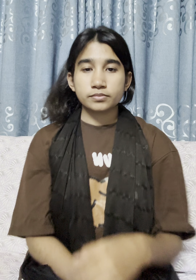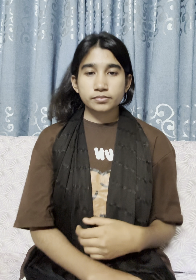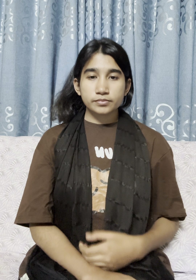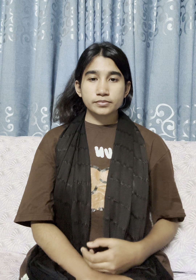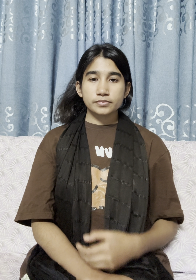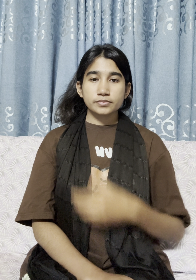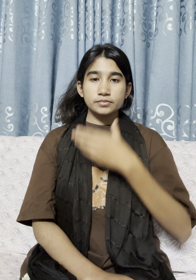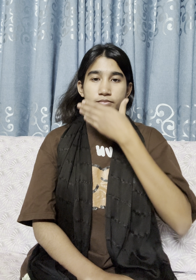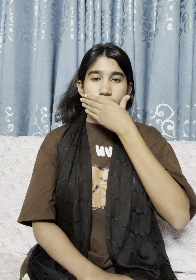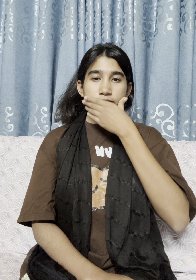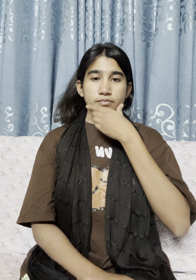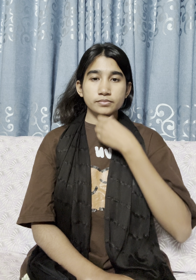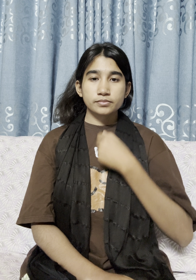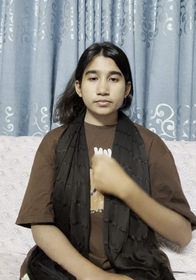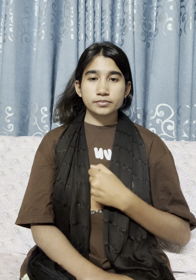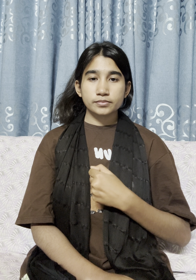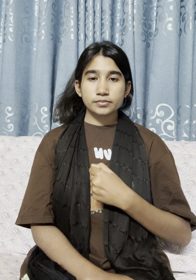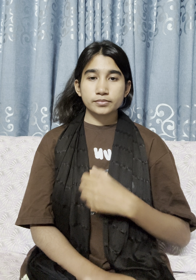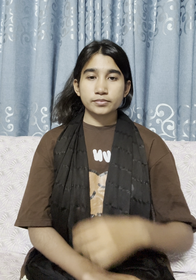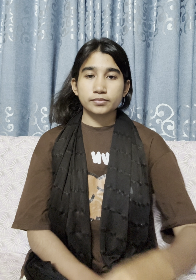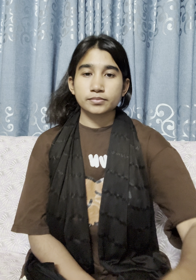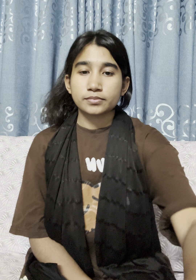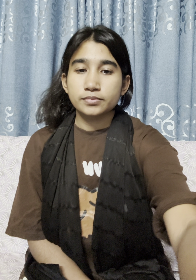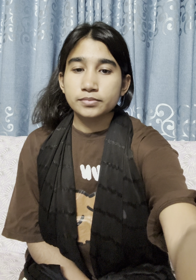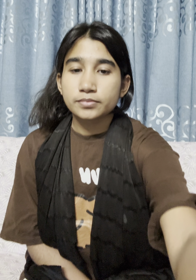দাদা